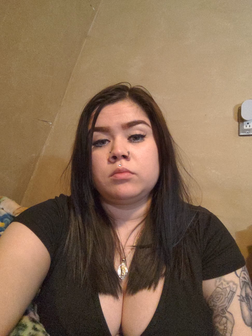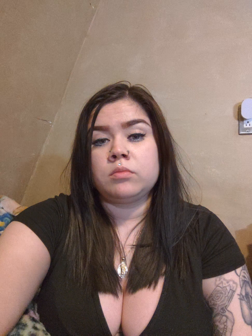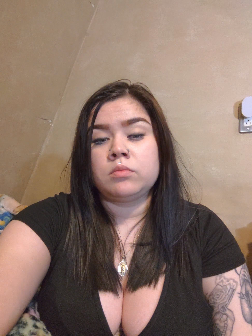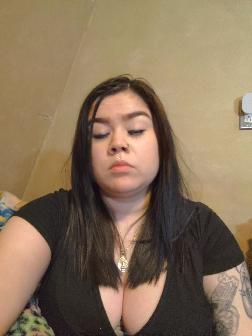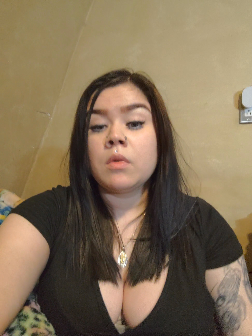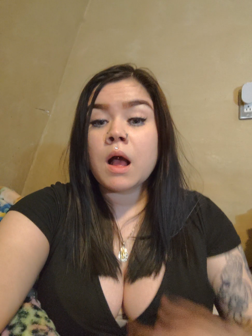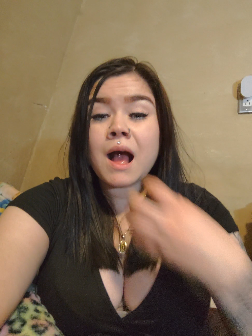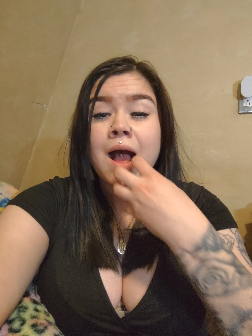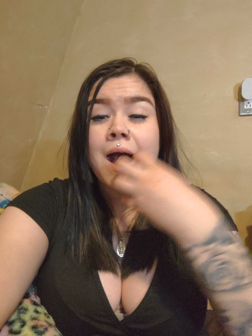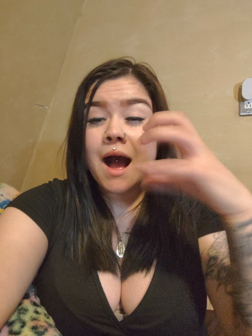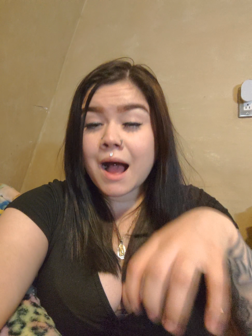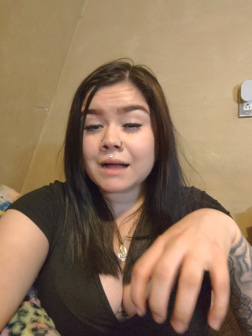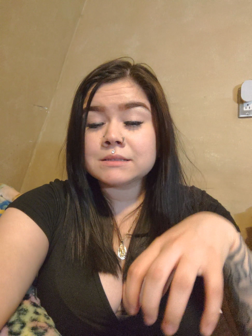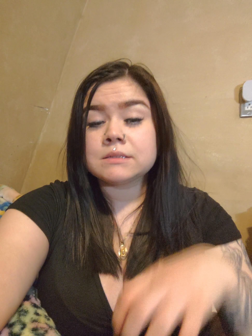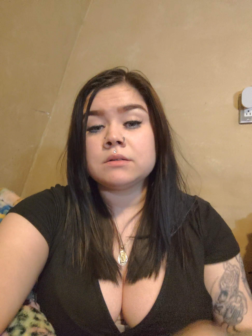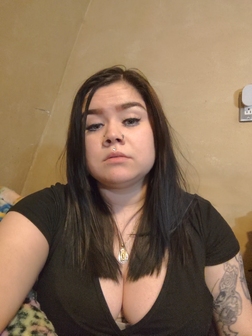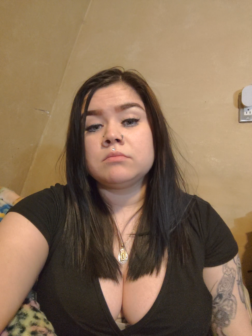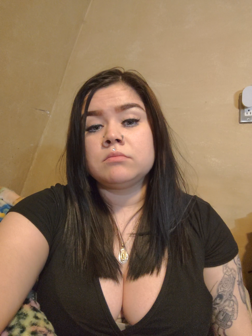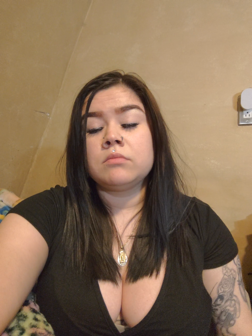hot